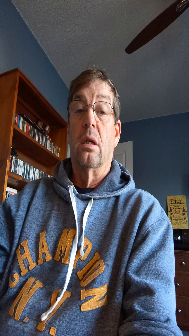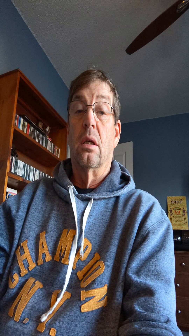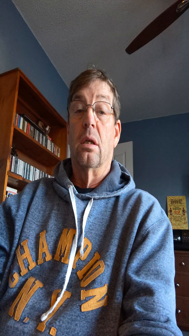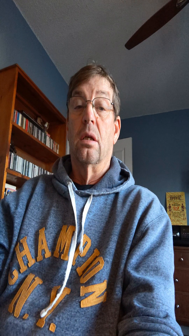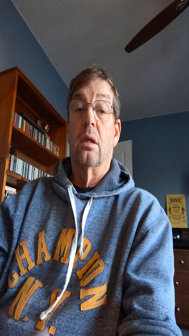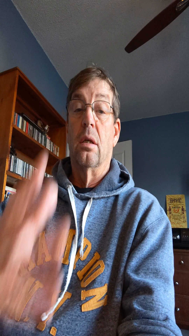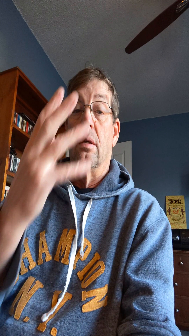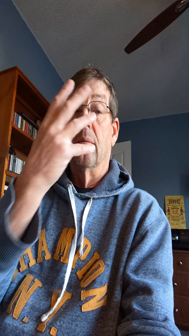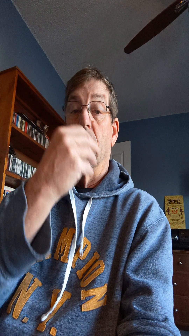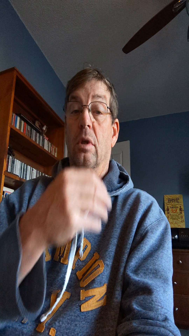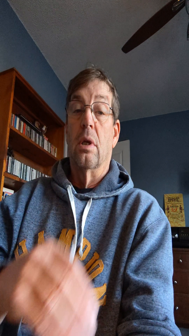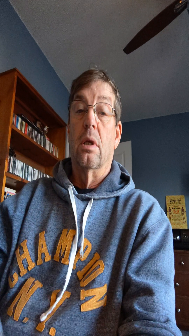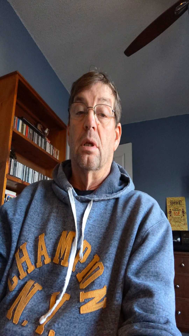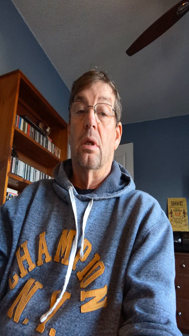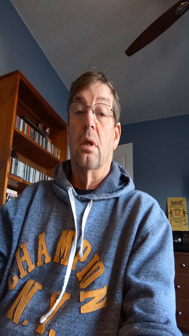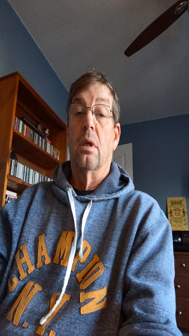pretty